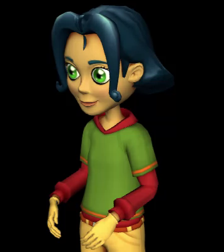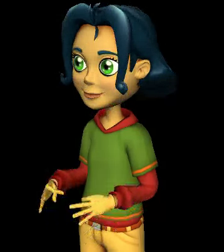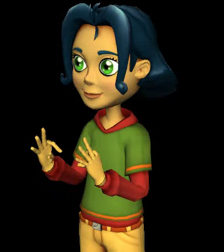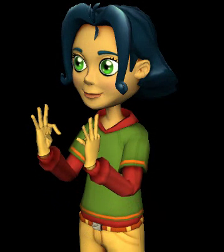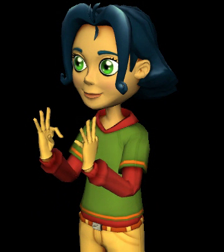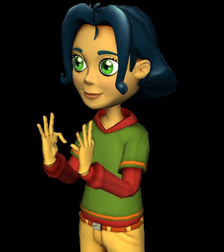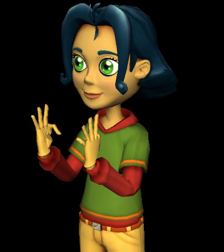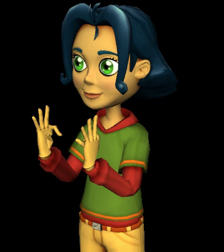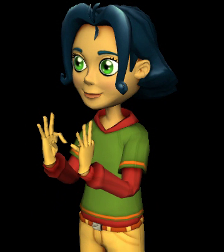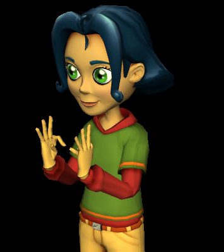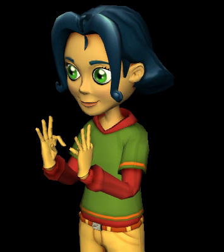عمة